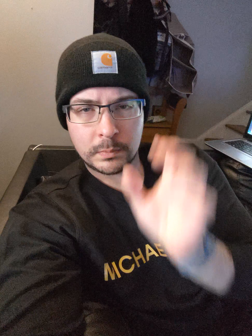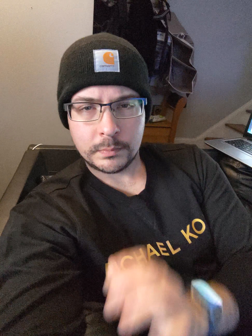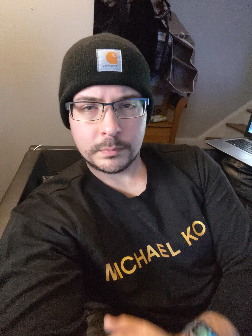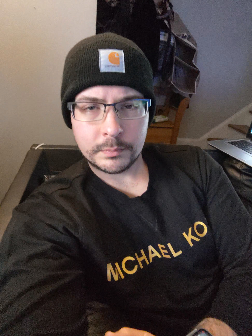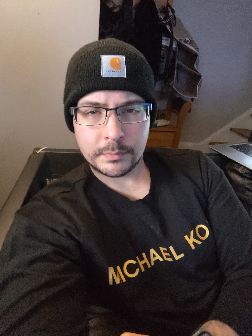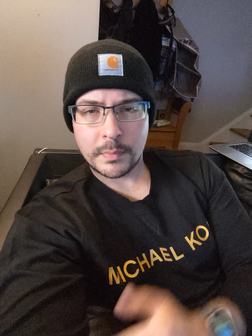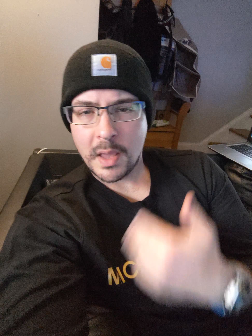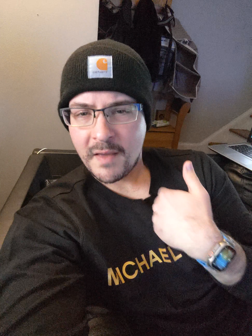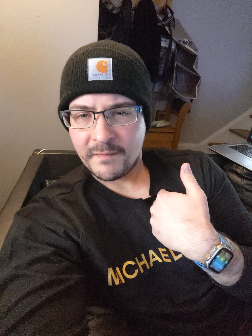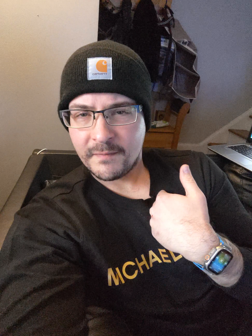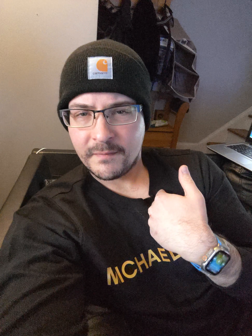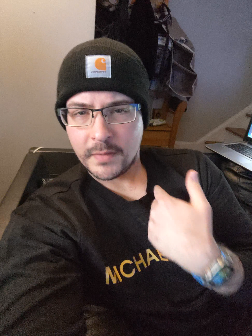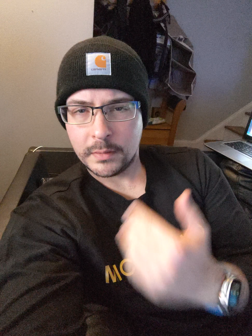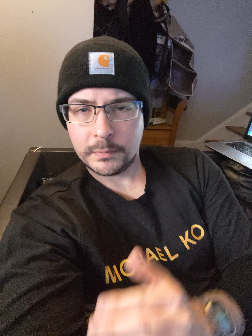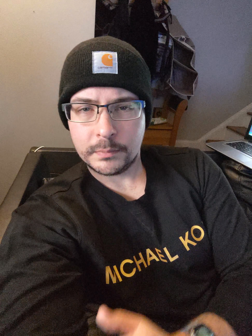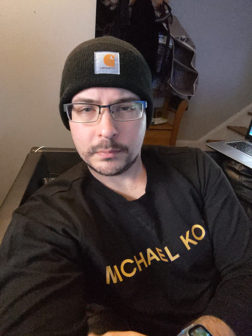have